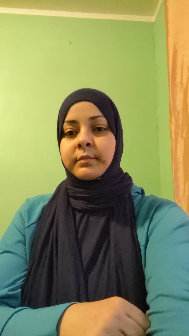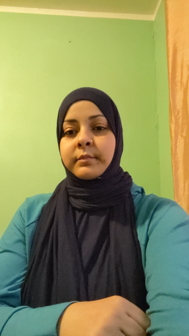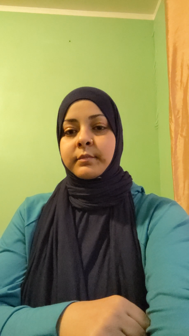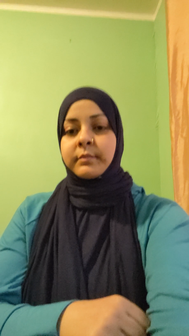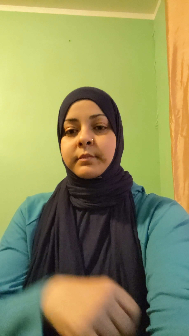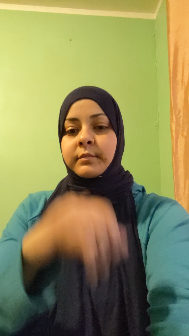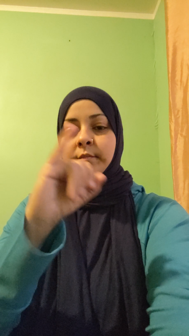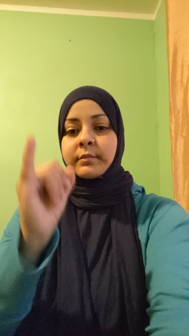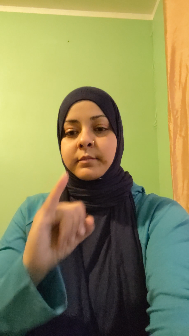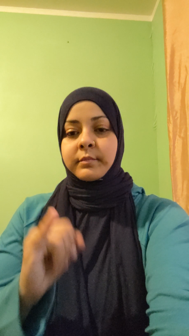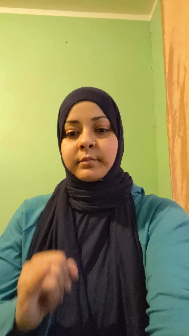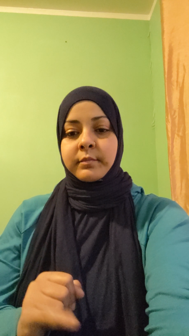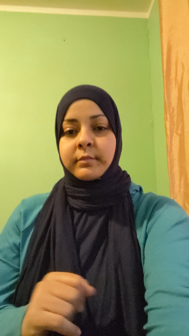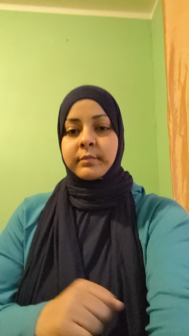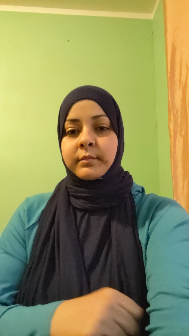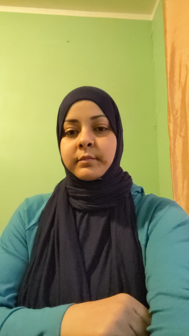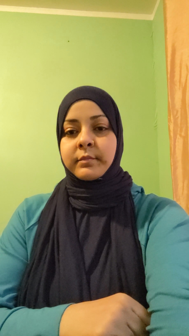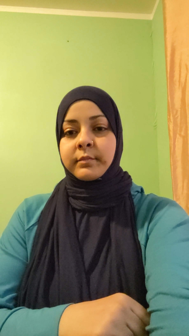draw